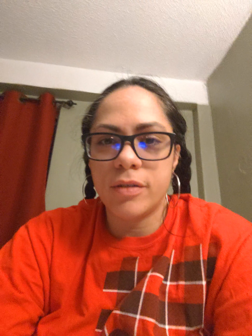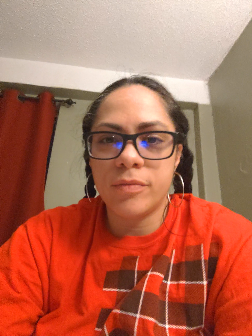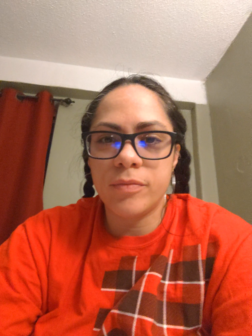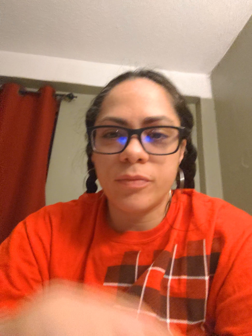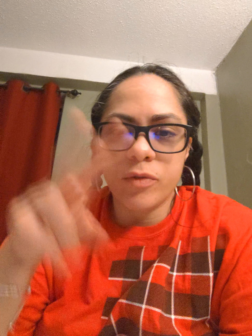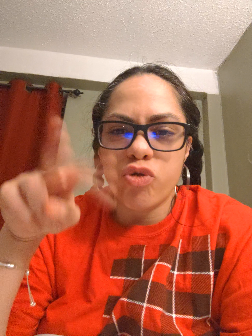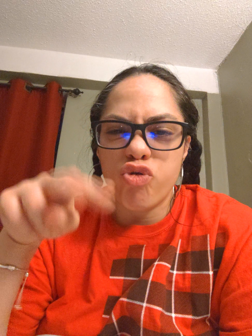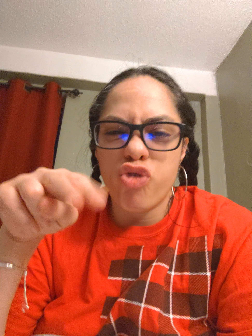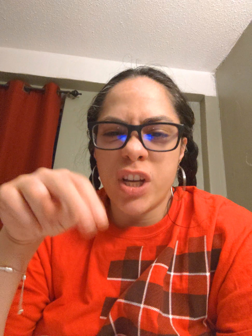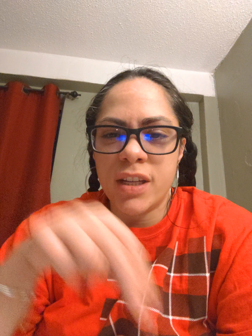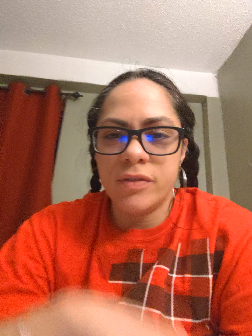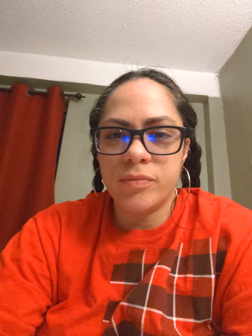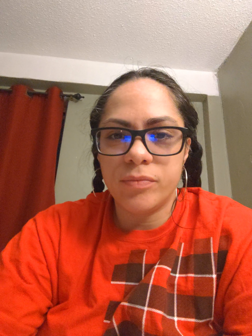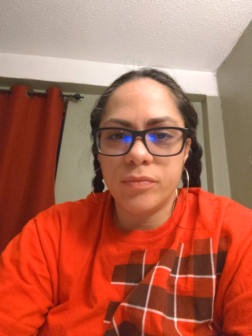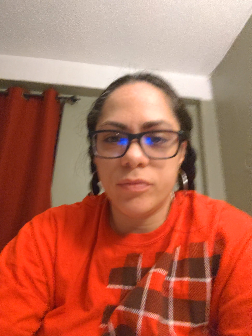read